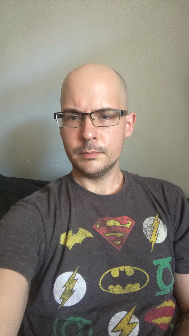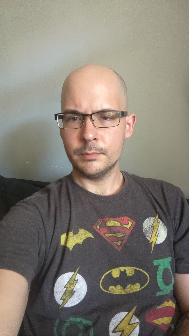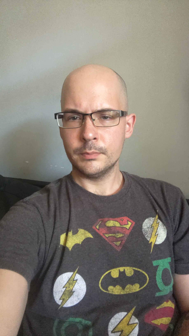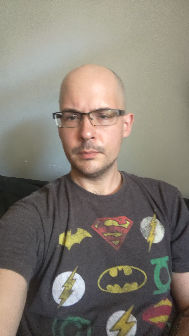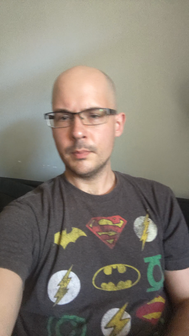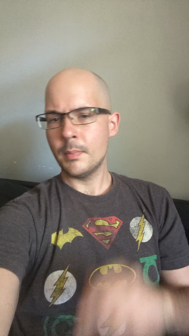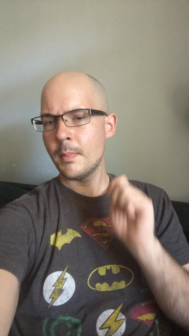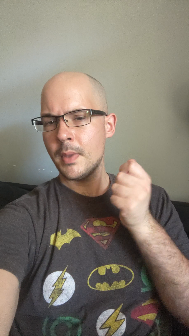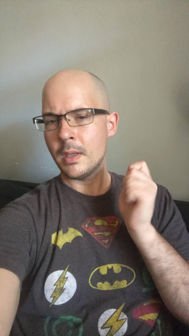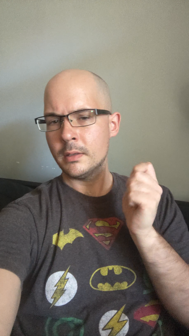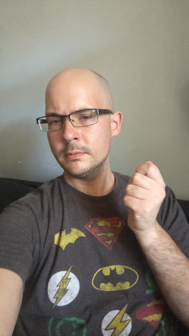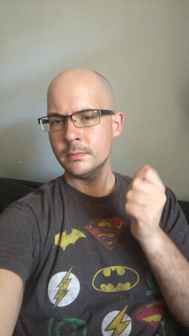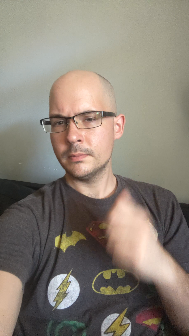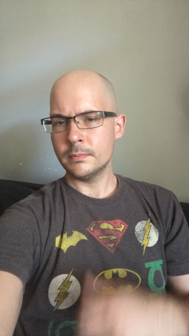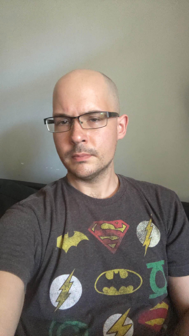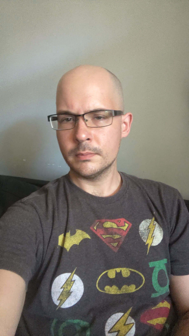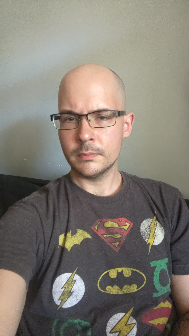bat